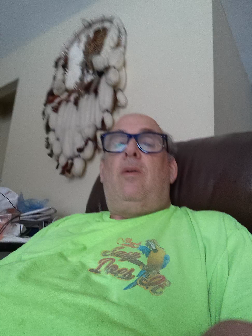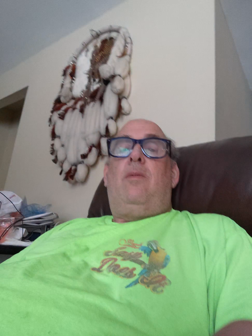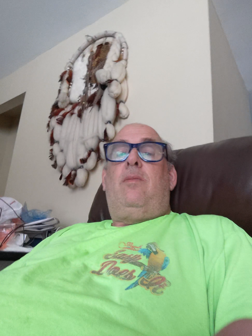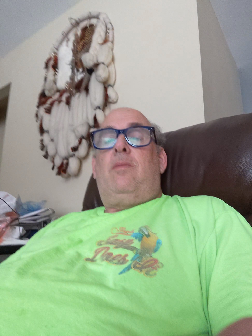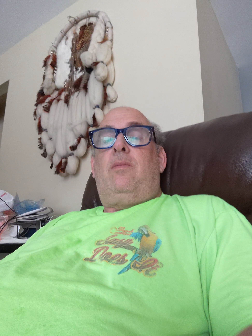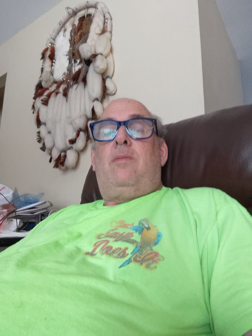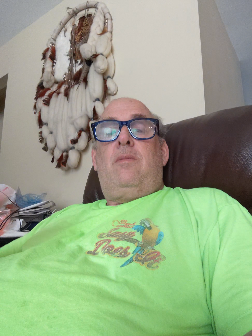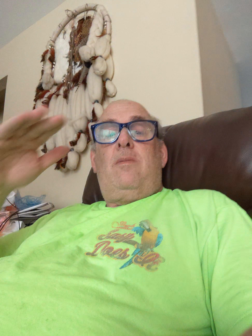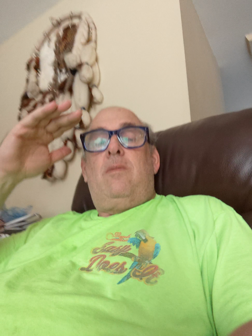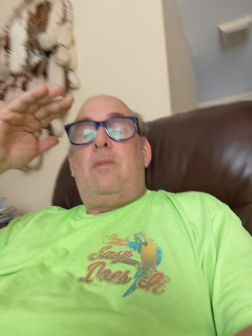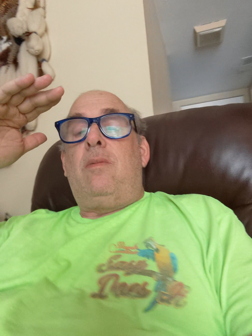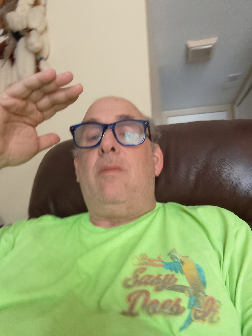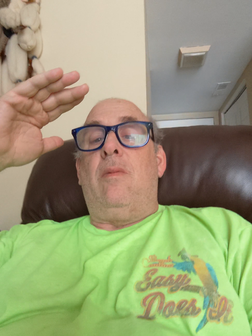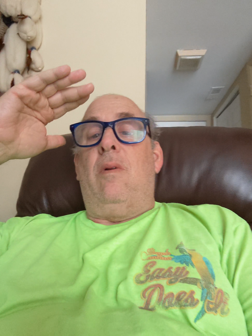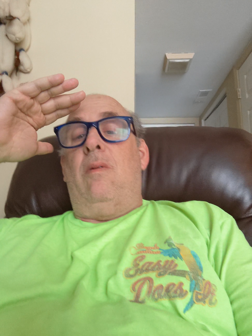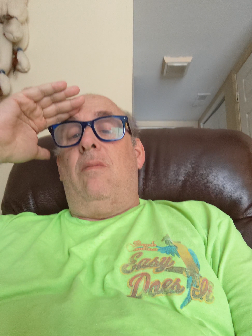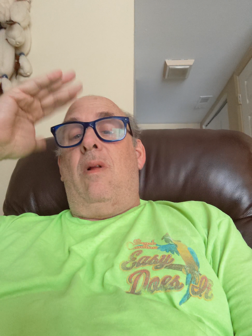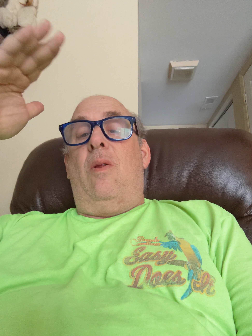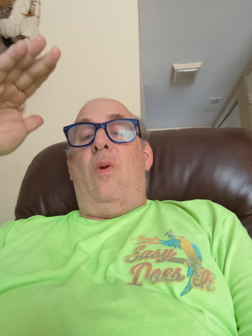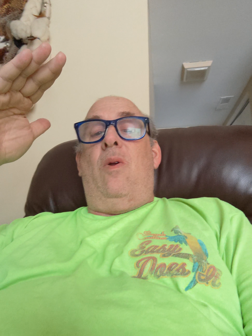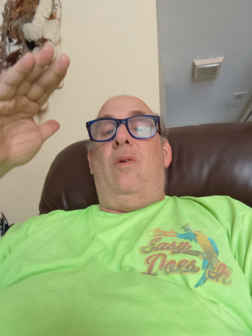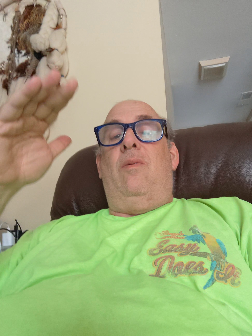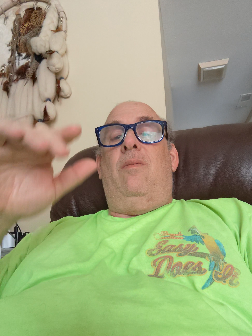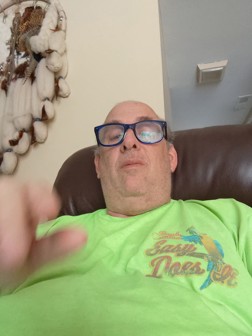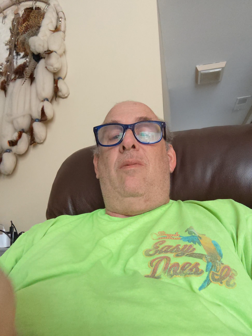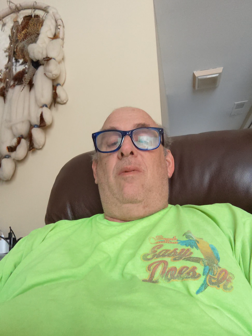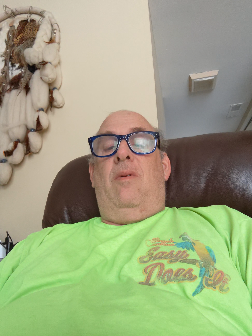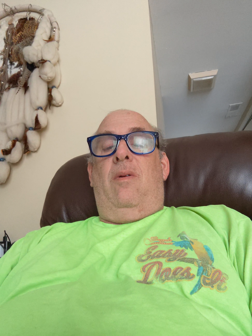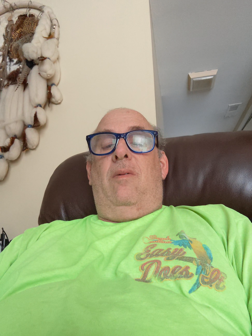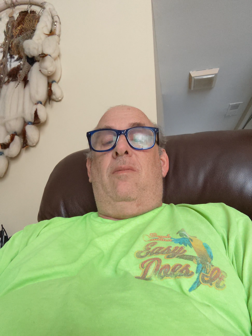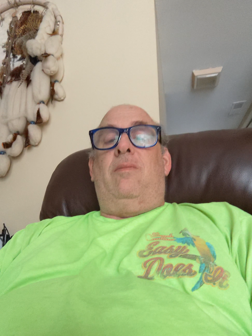hello